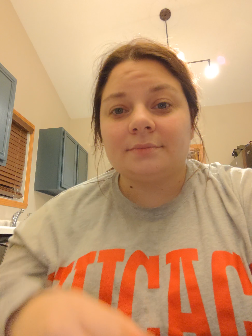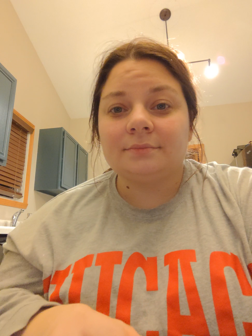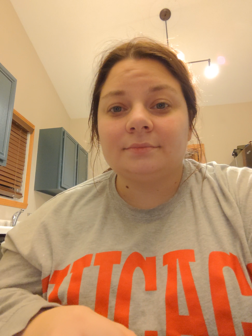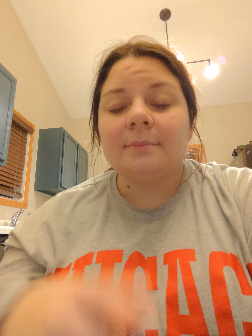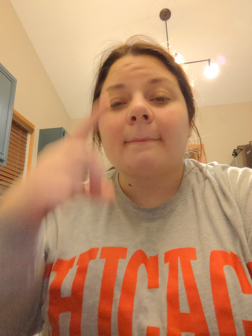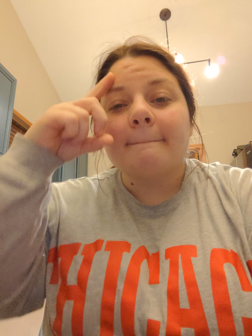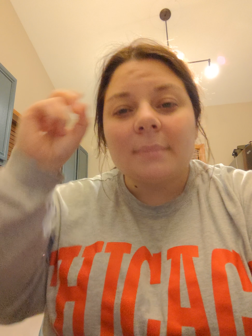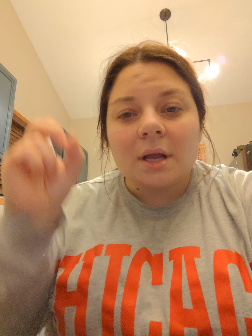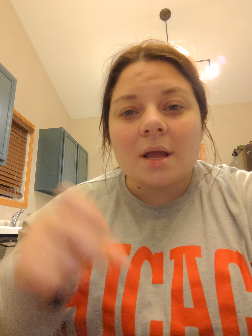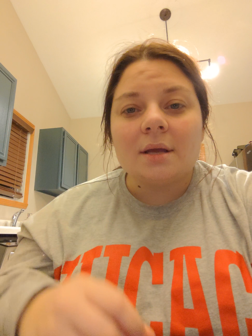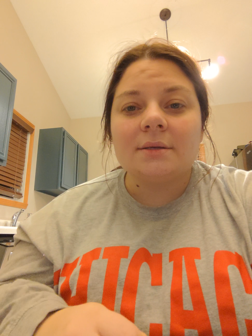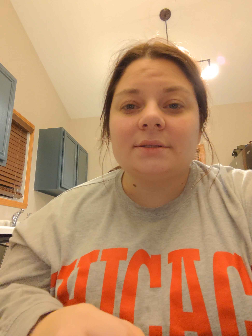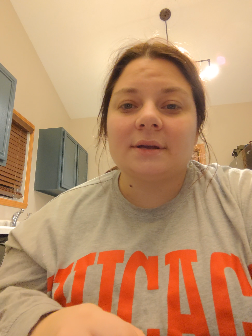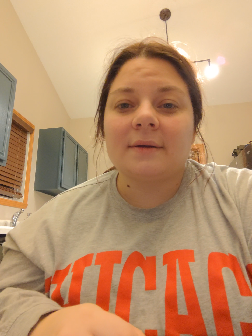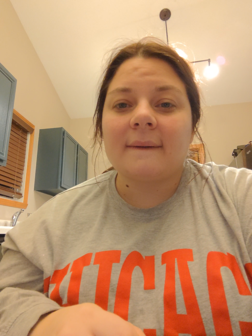because